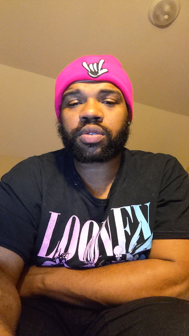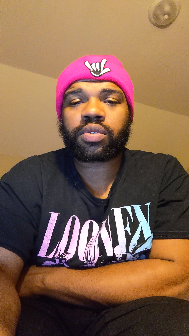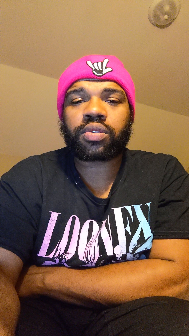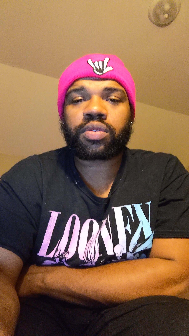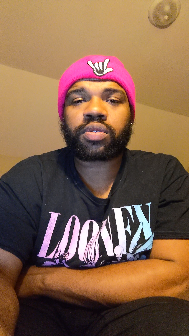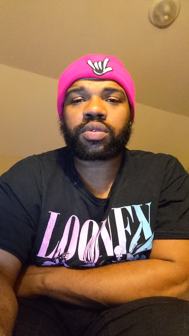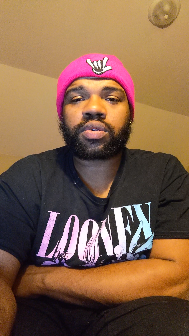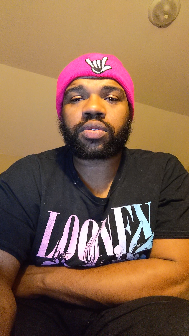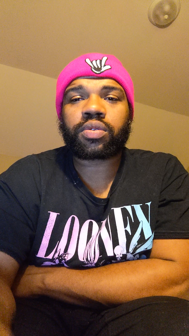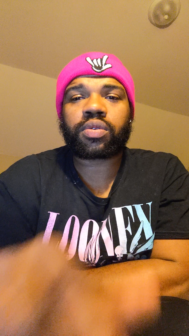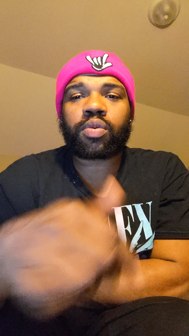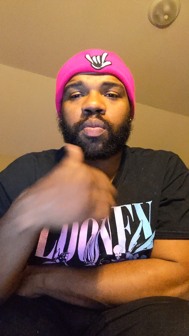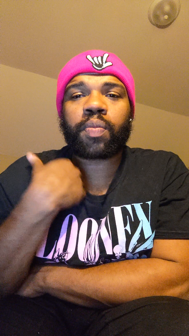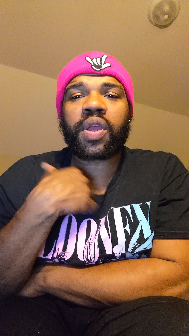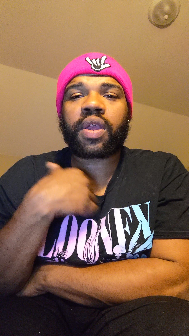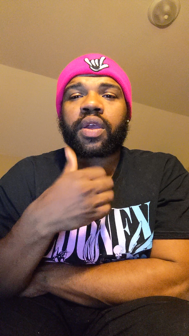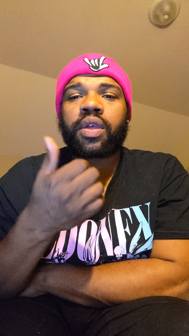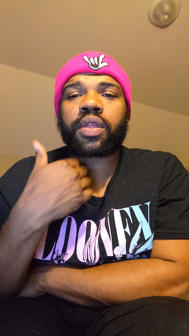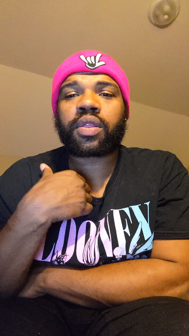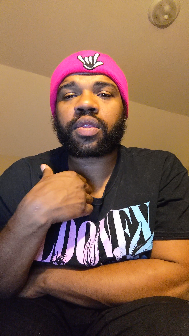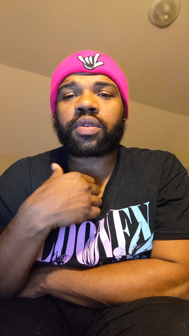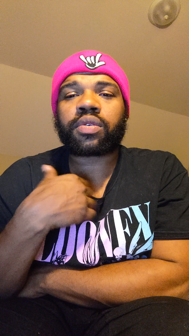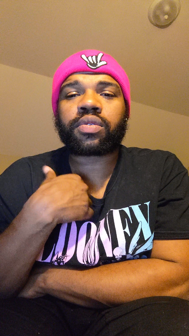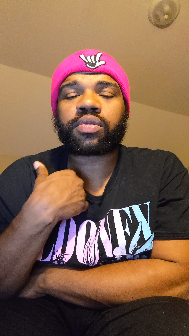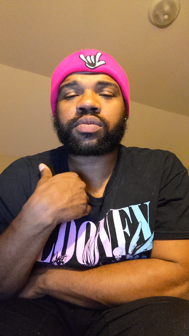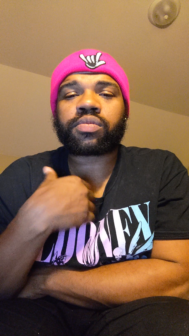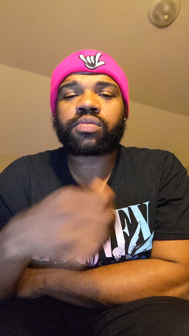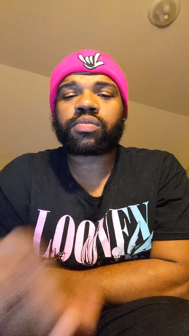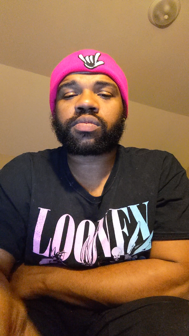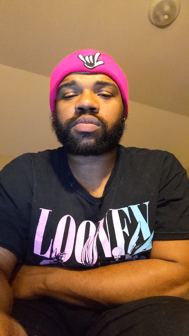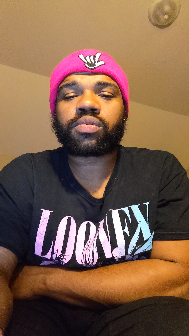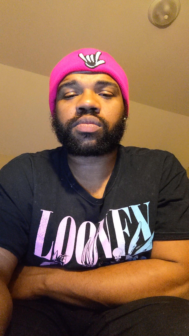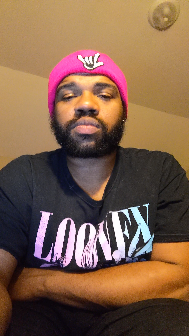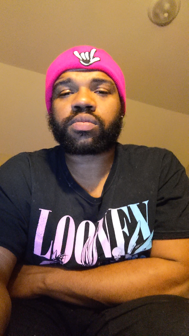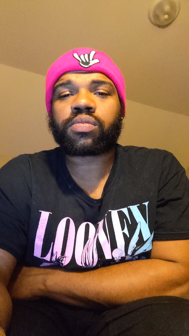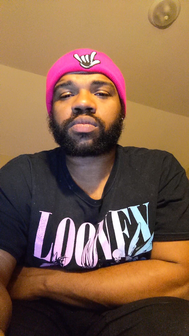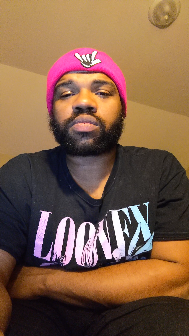bathtub